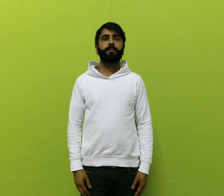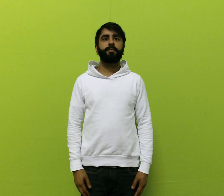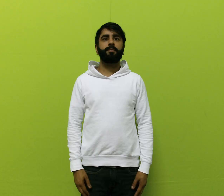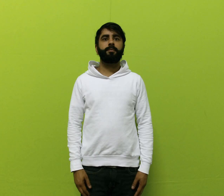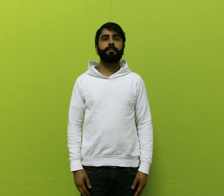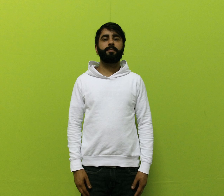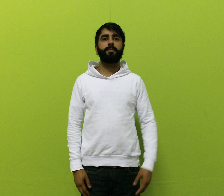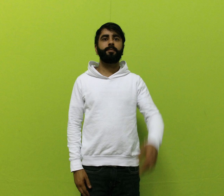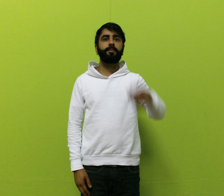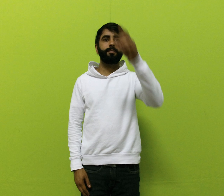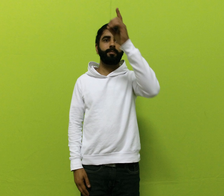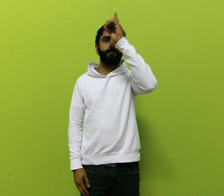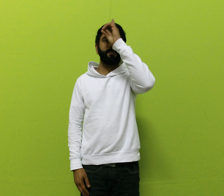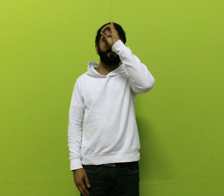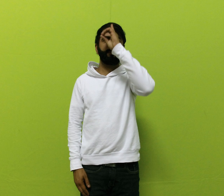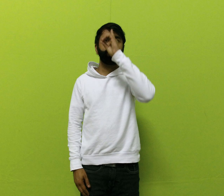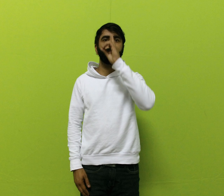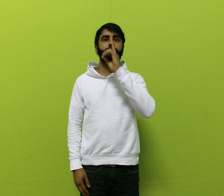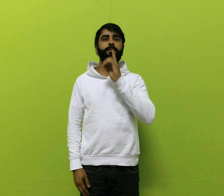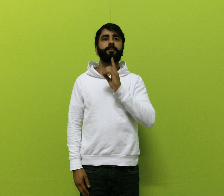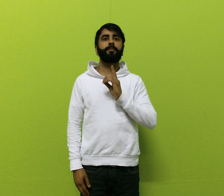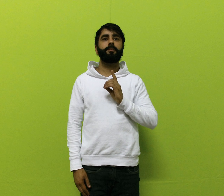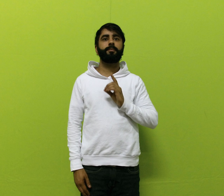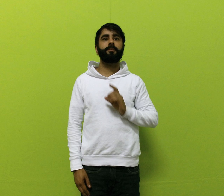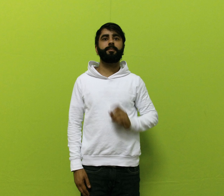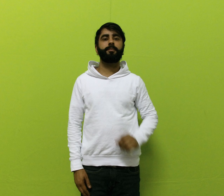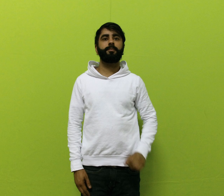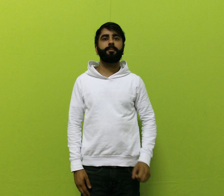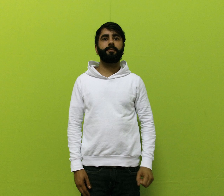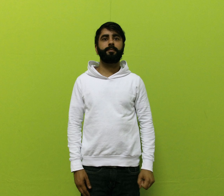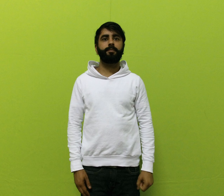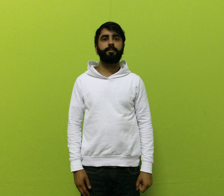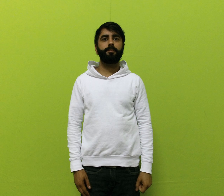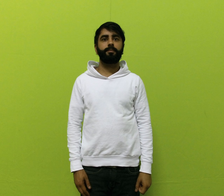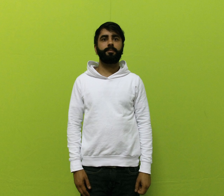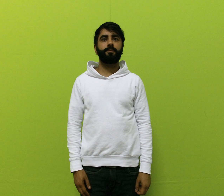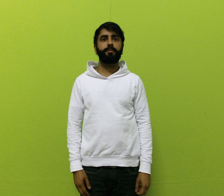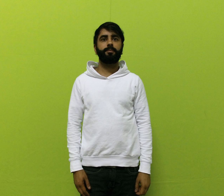amarelo